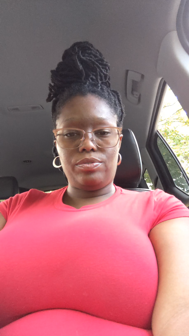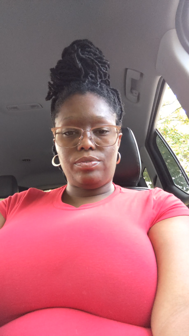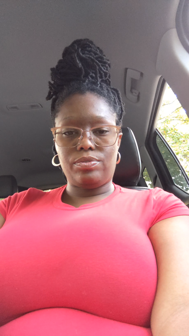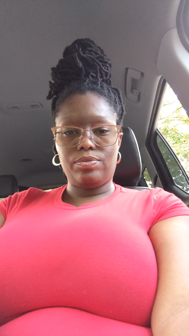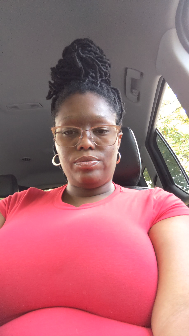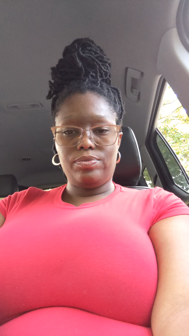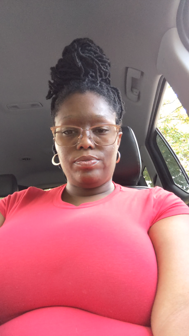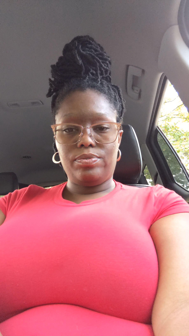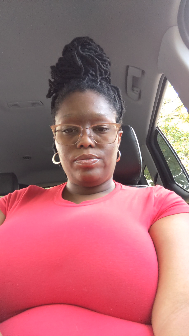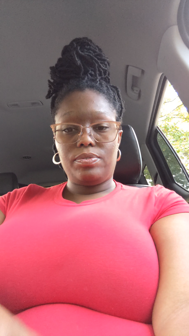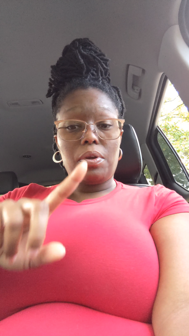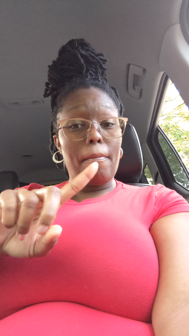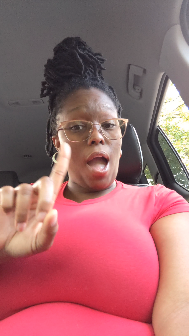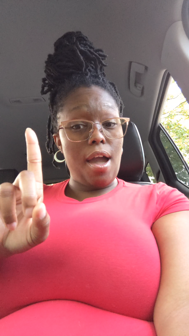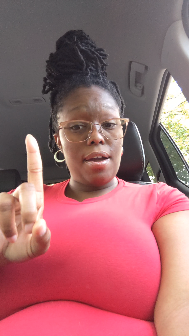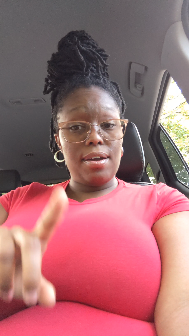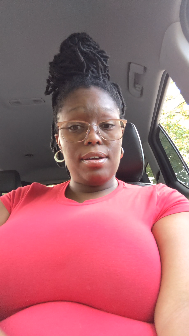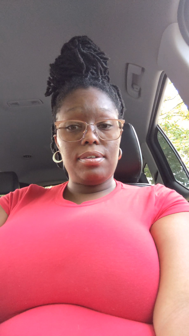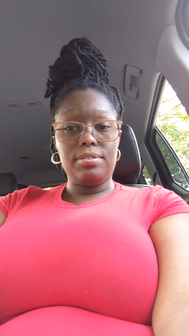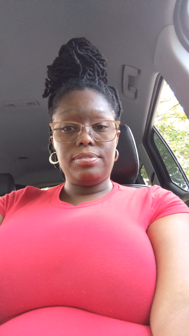but